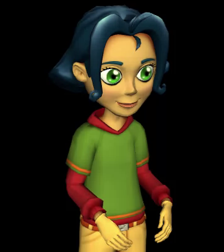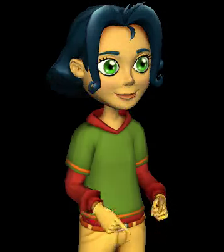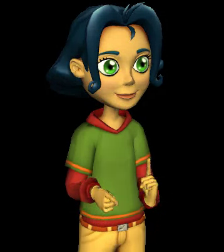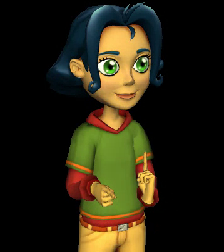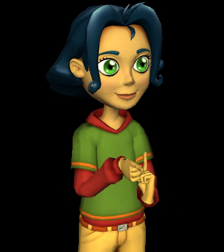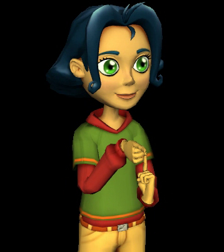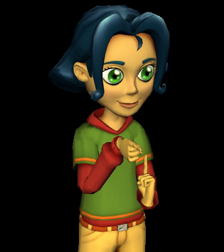أساسي